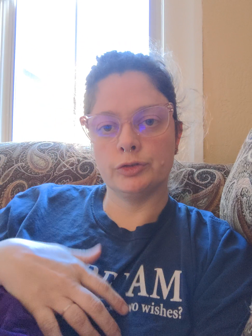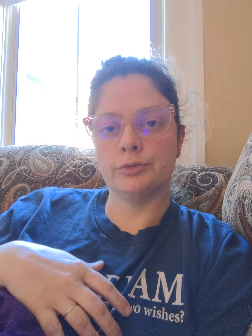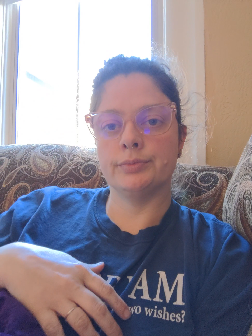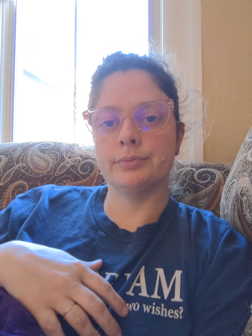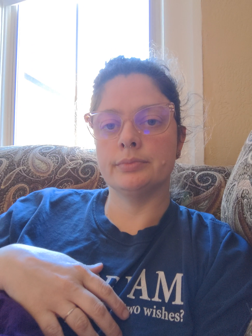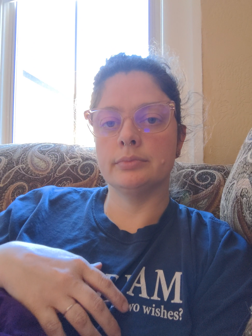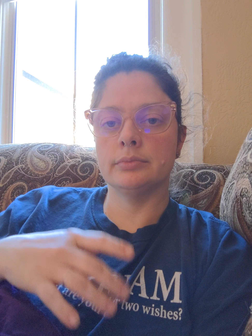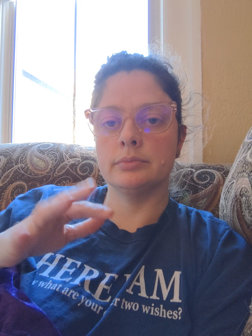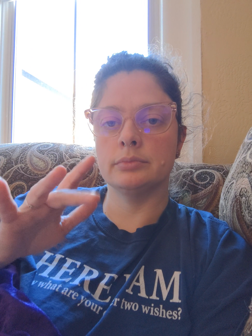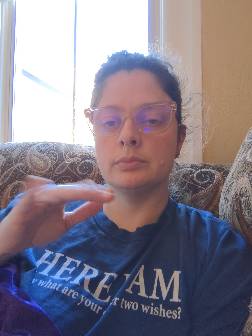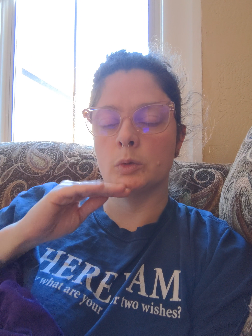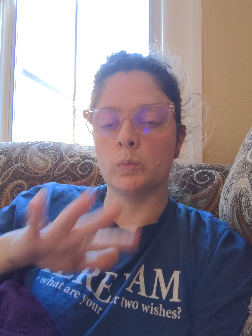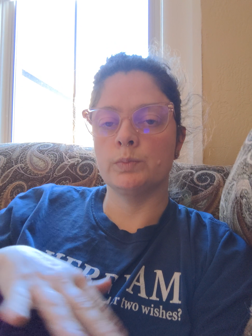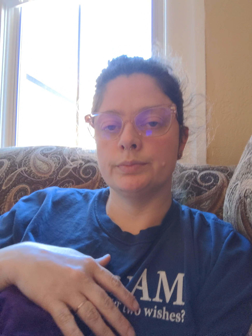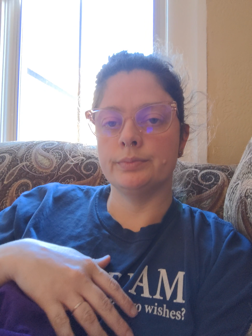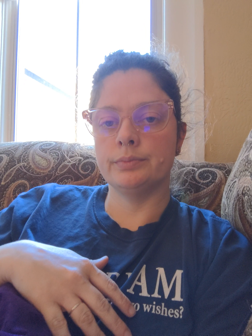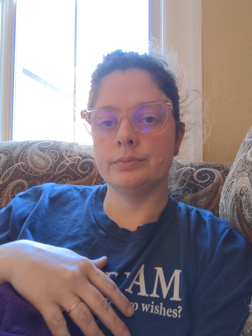blow